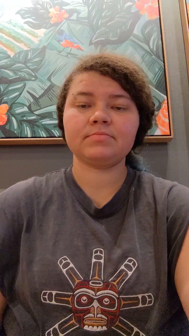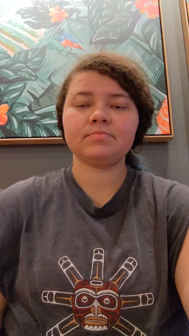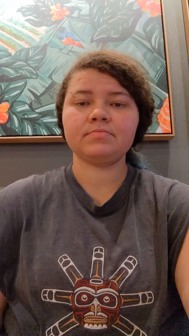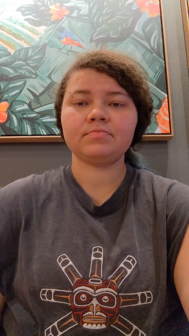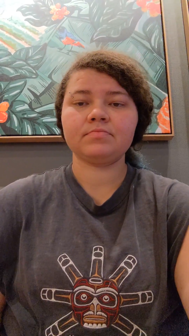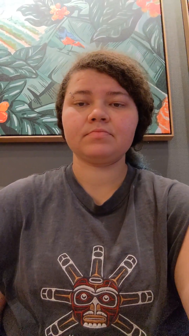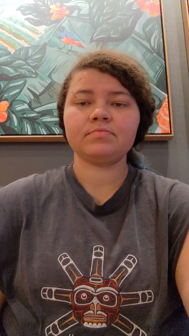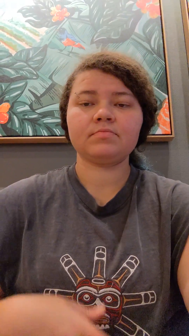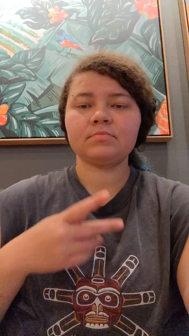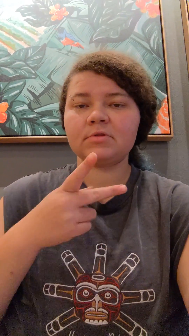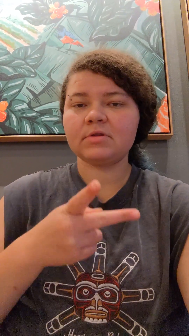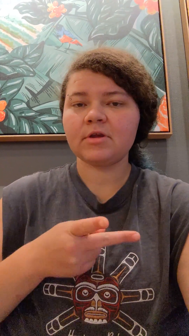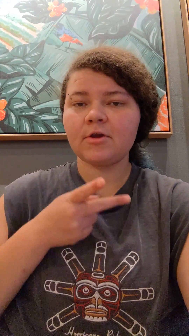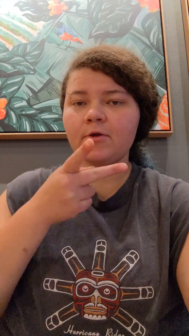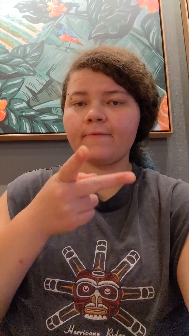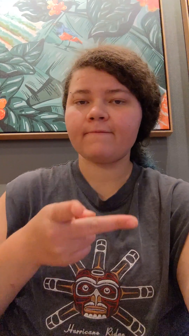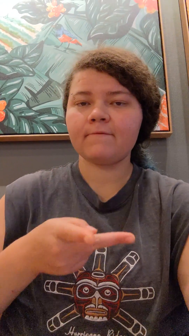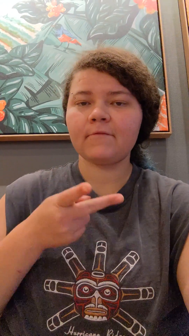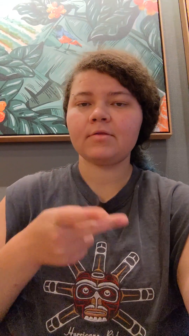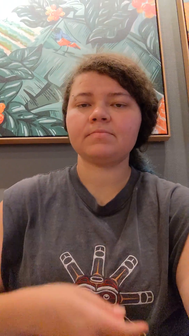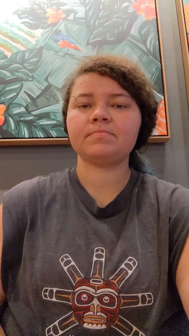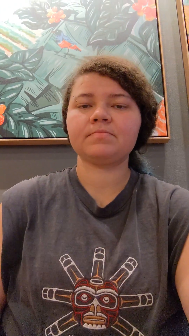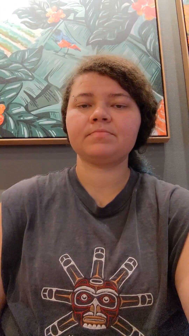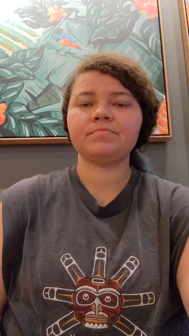careful